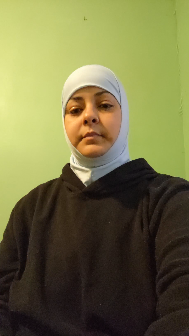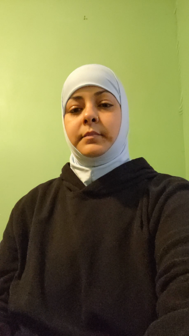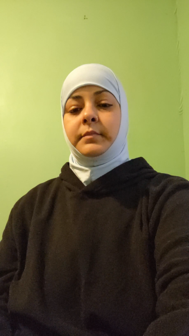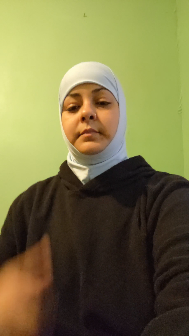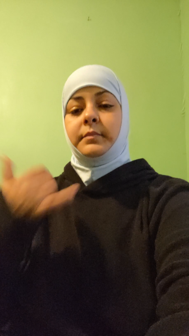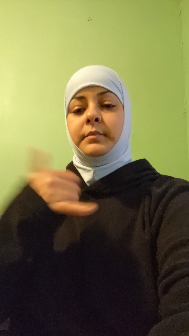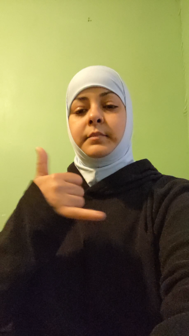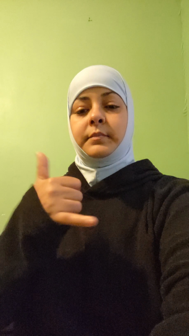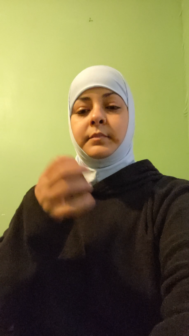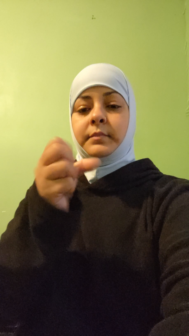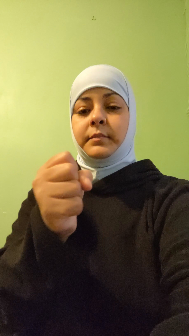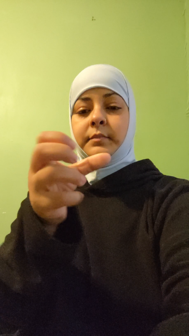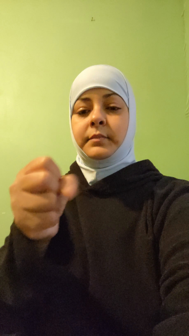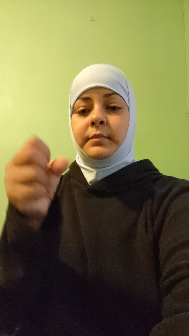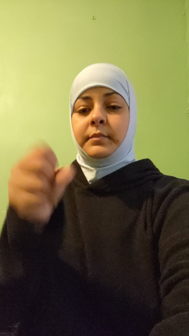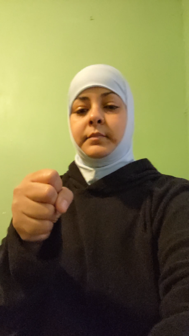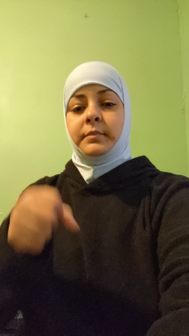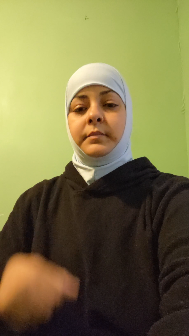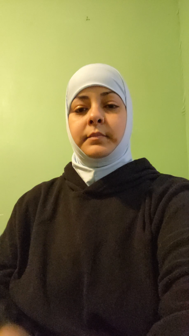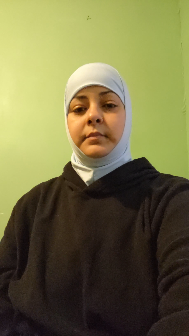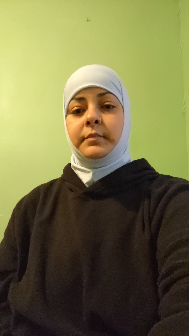play dough